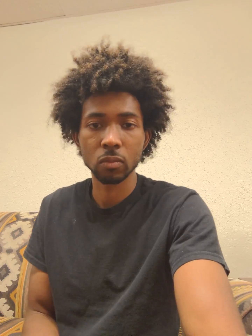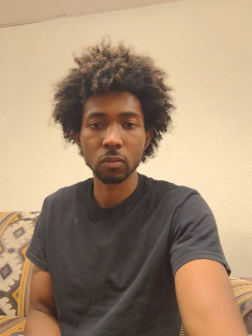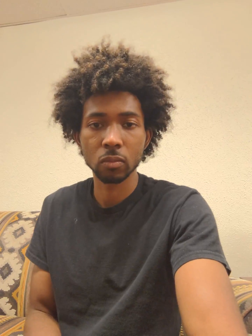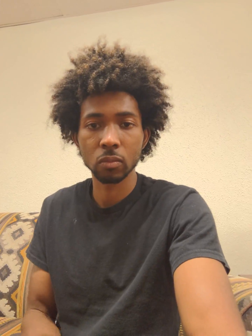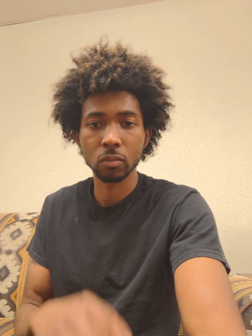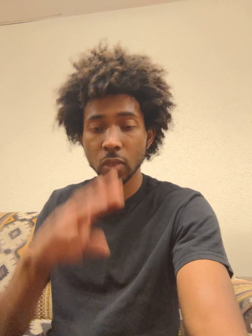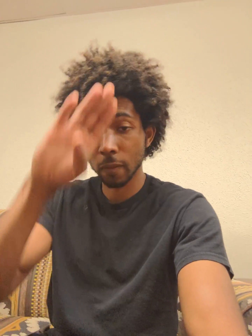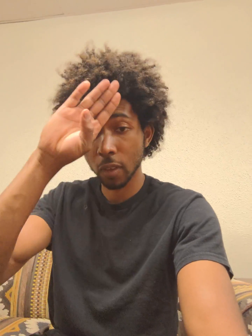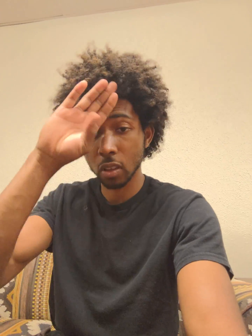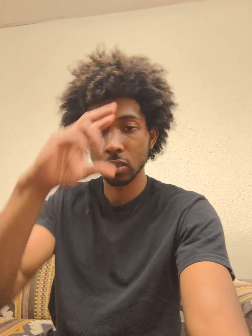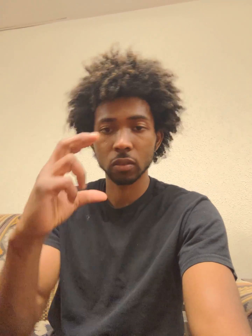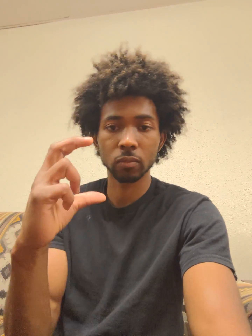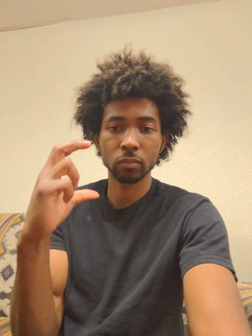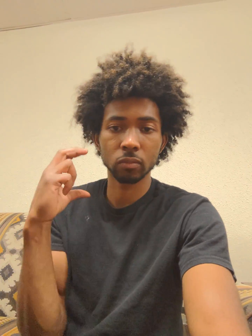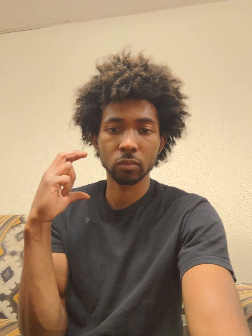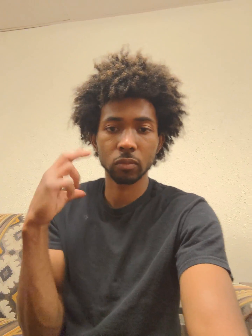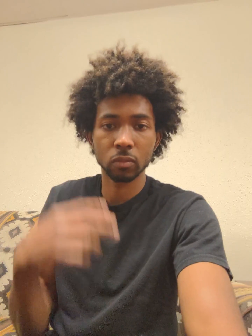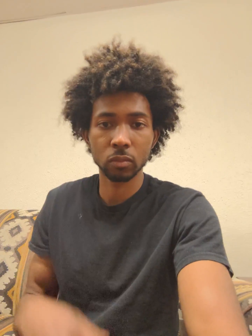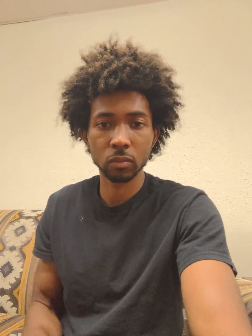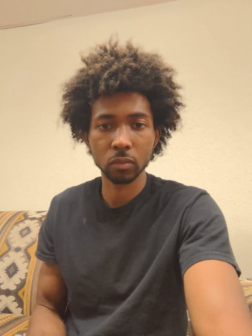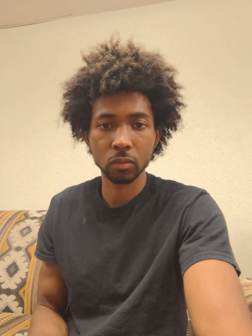fire truck